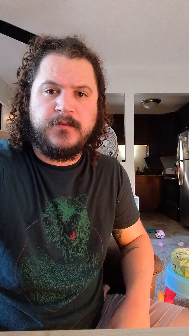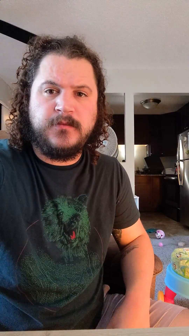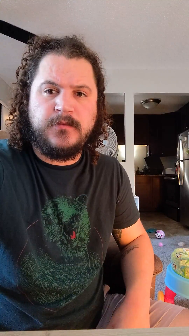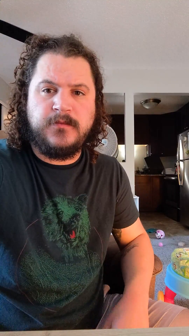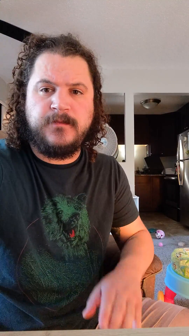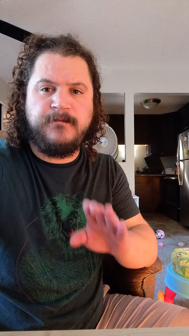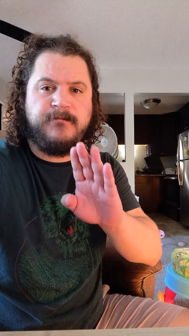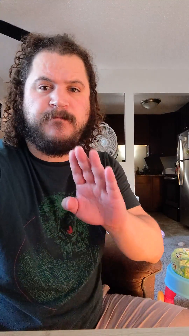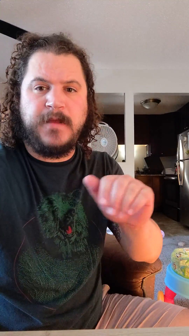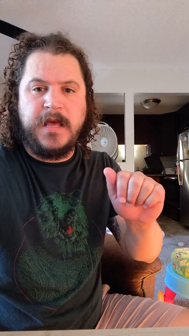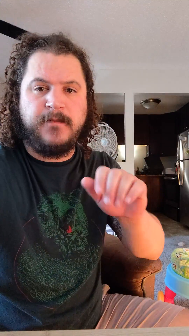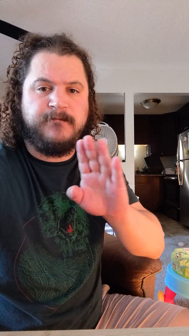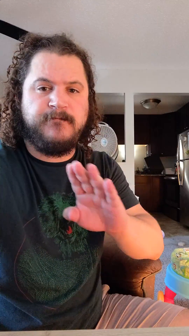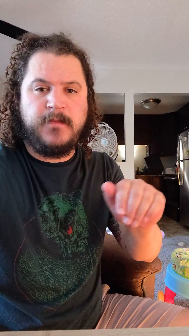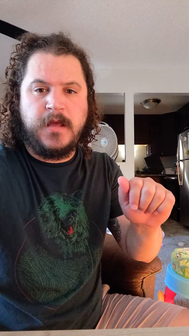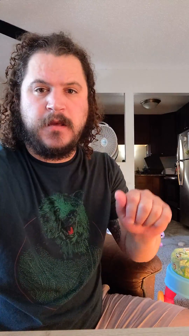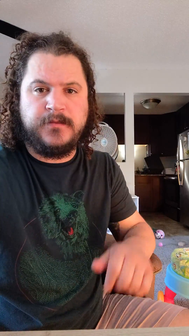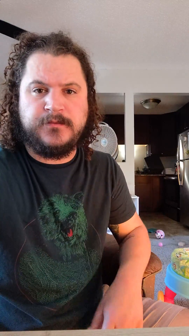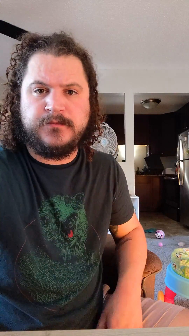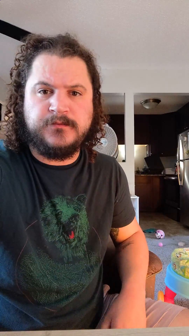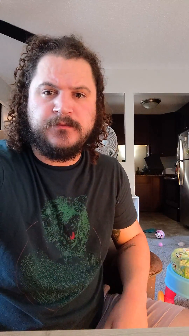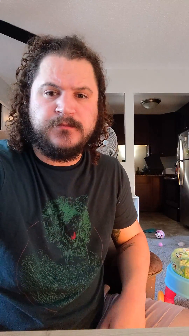baa baa